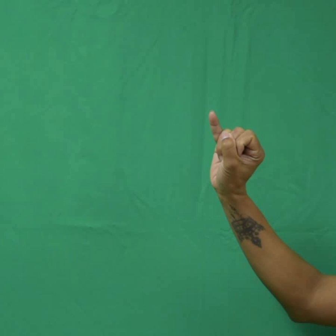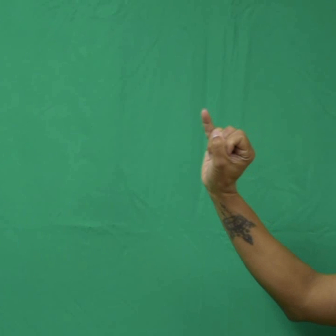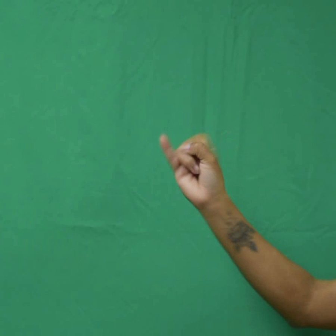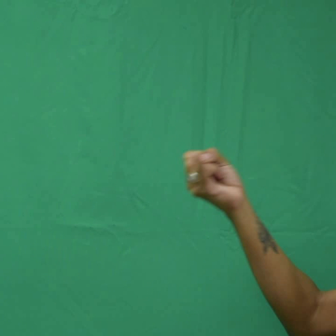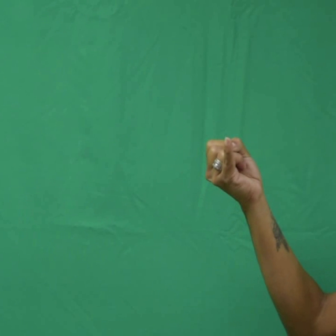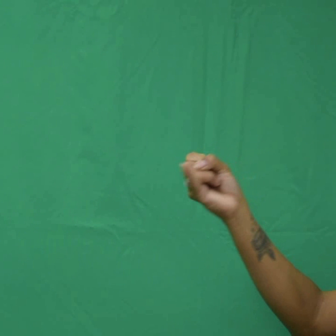J